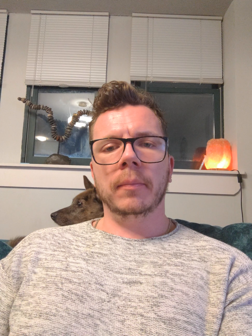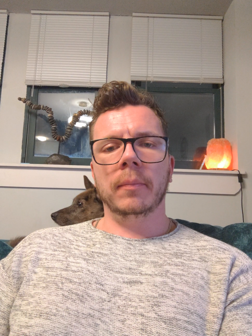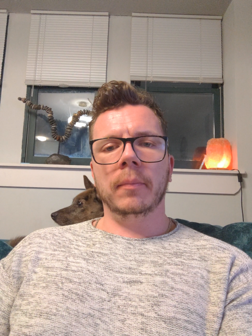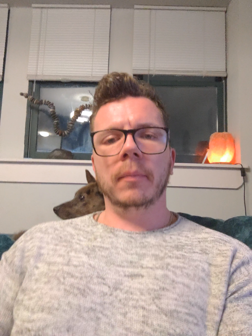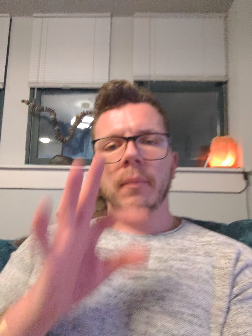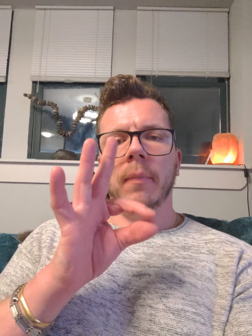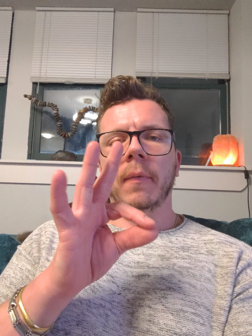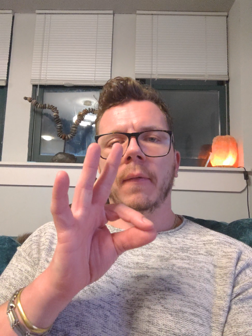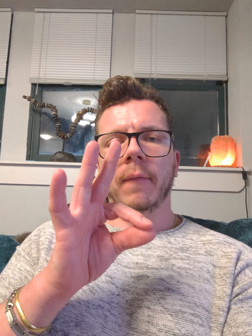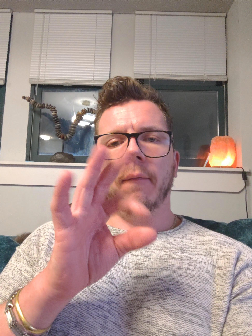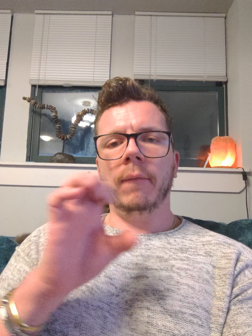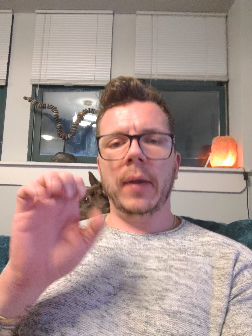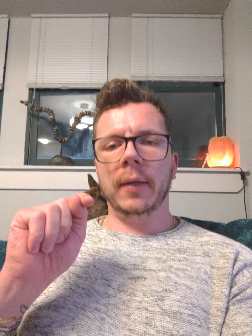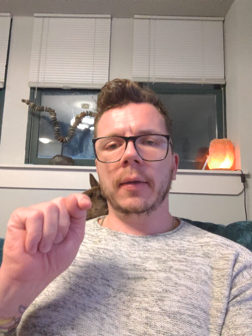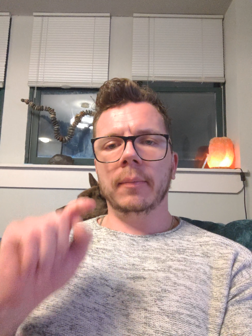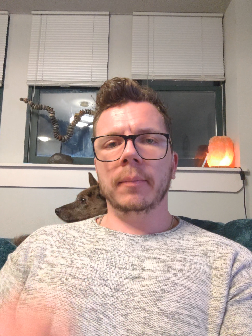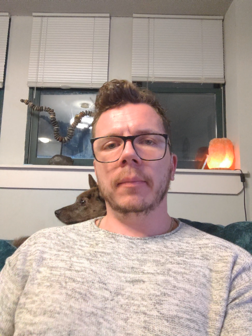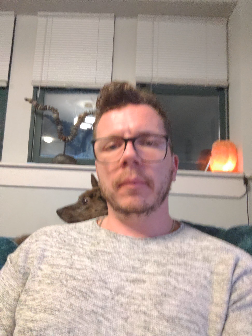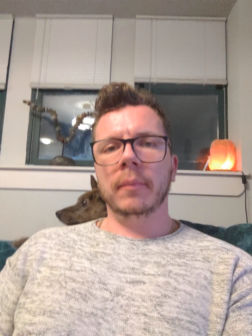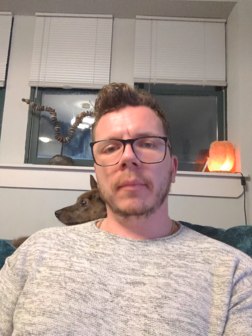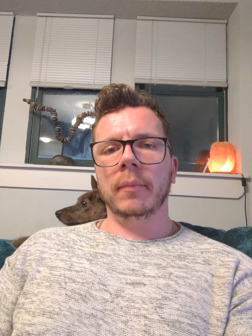feet